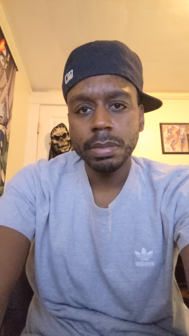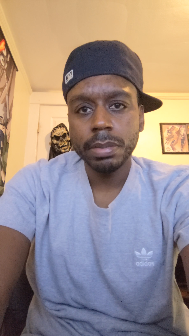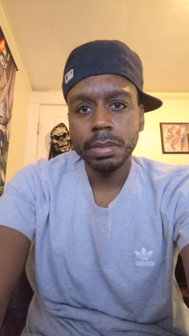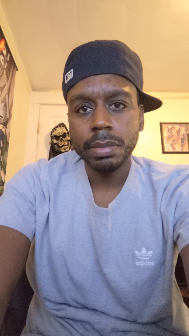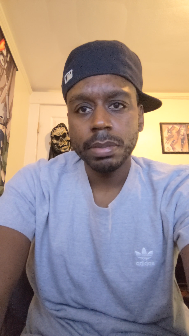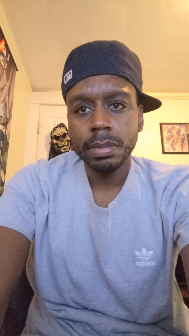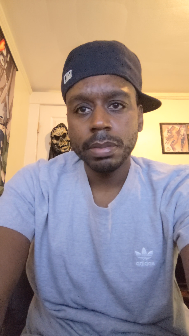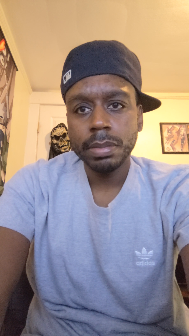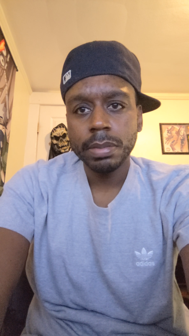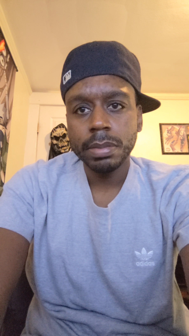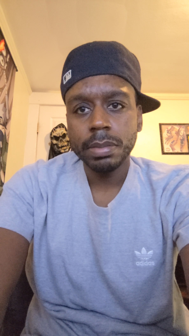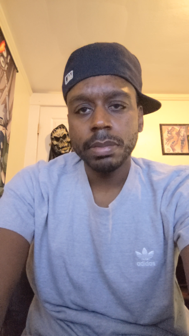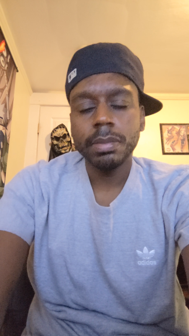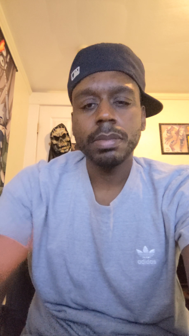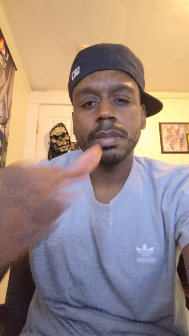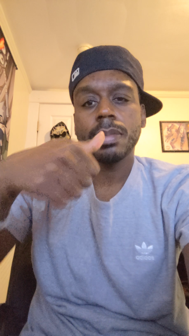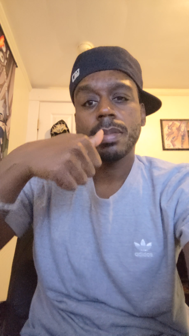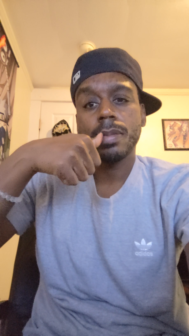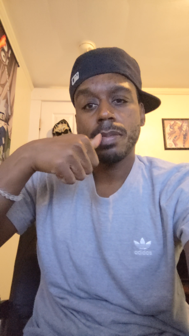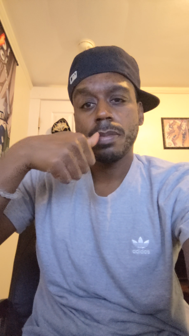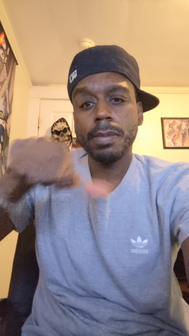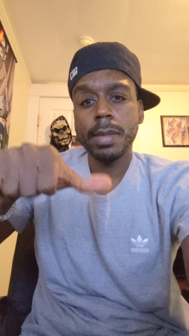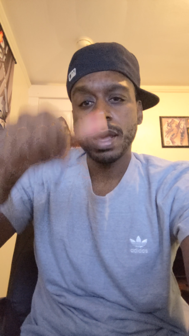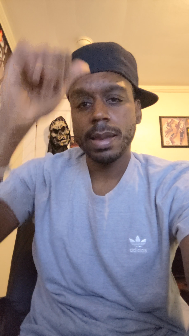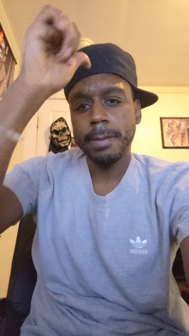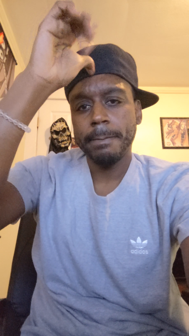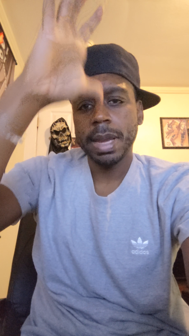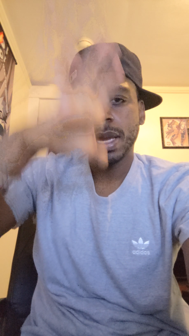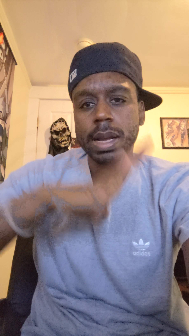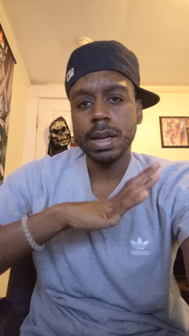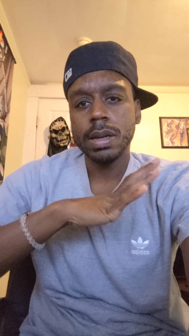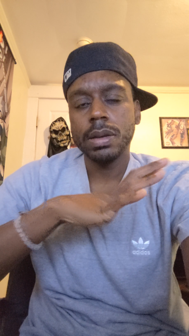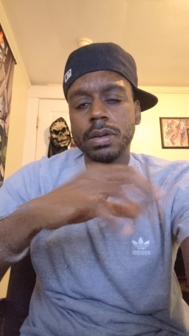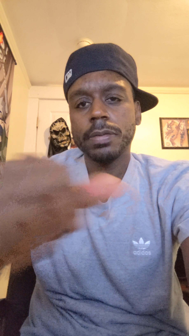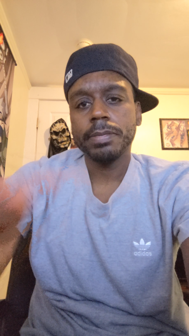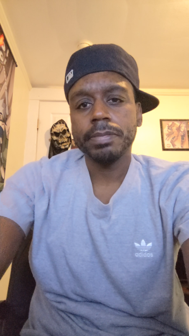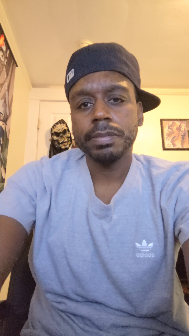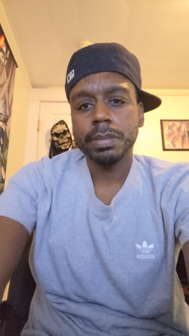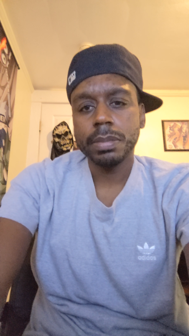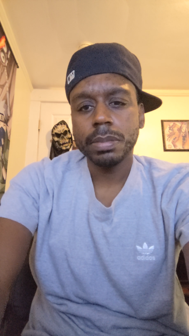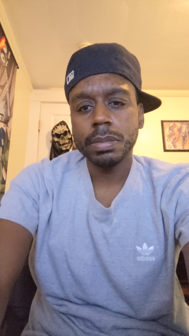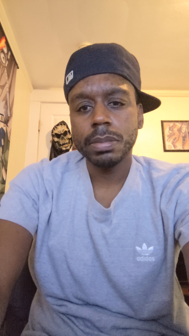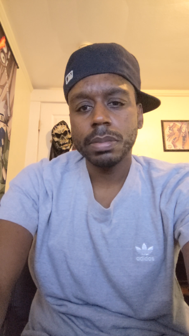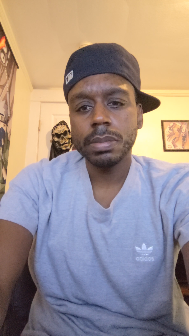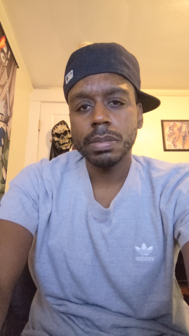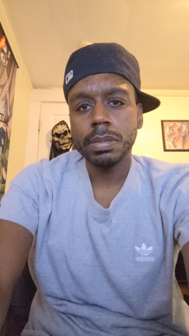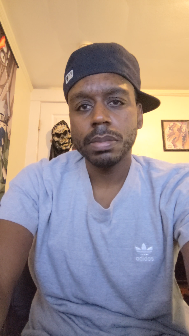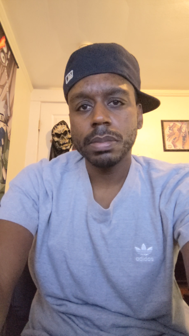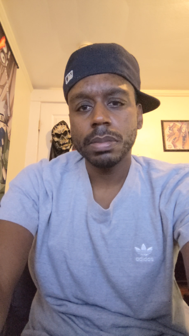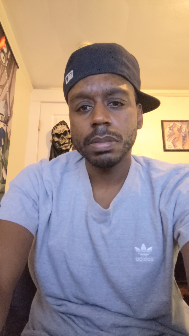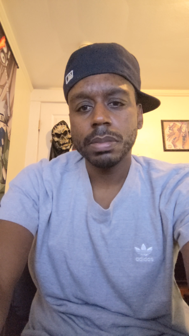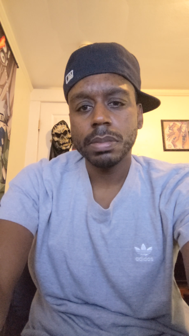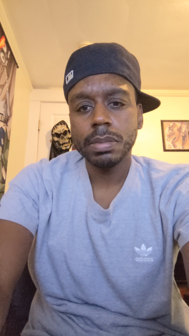mailman